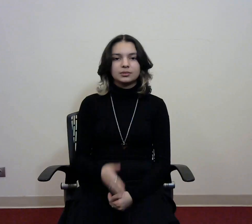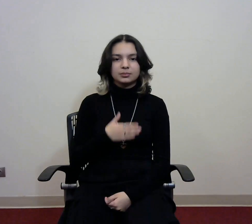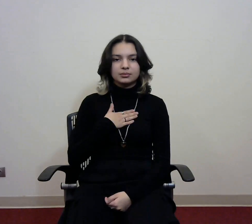mən